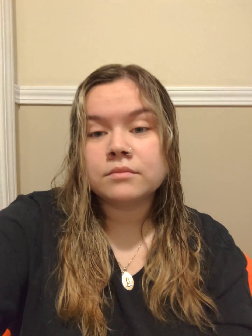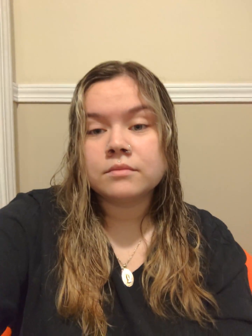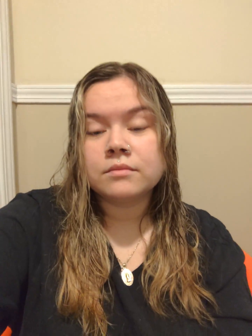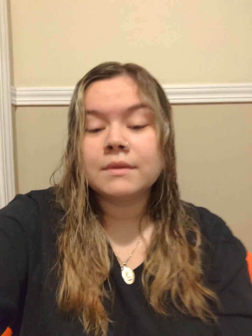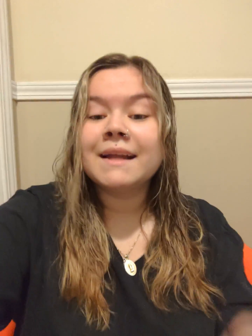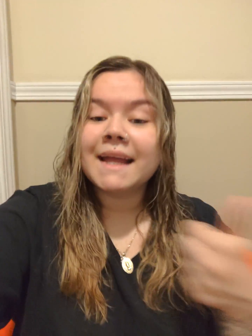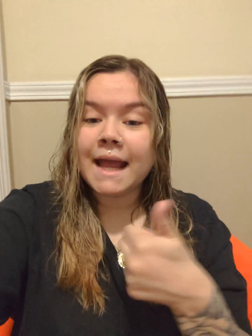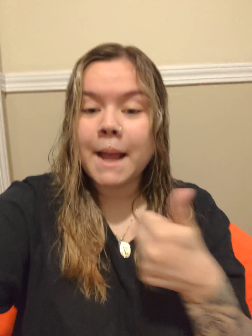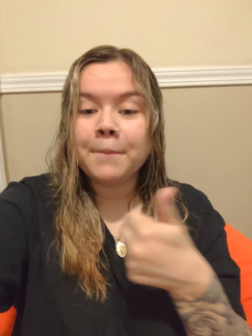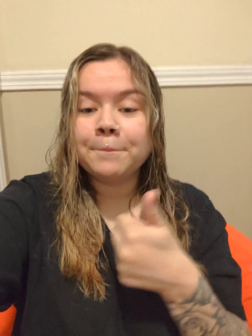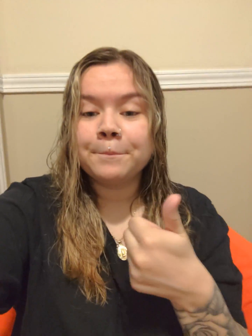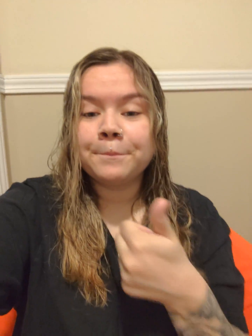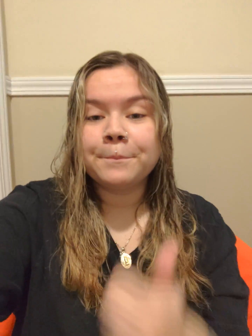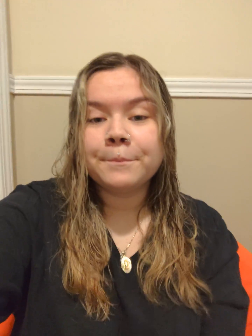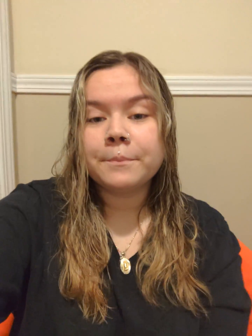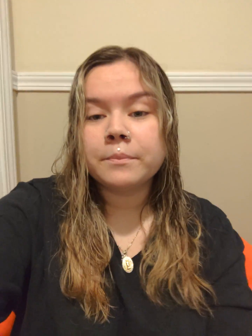game